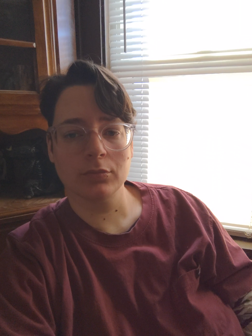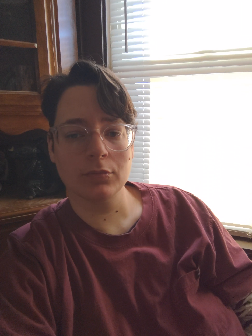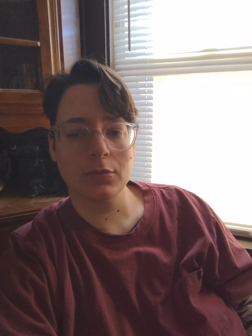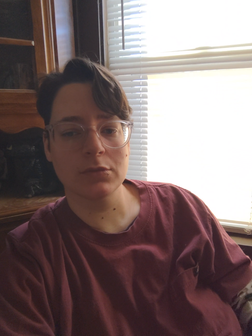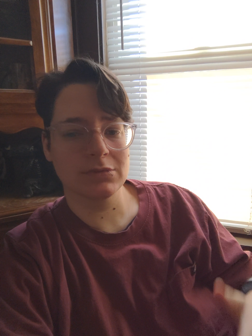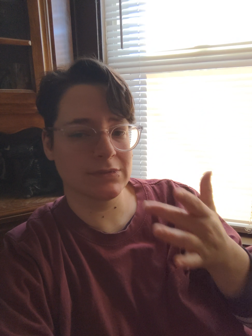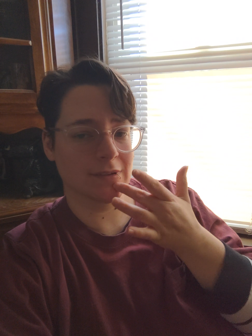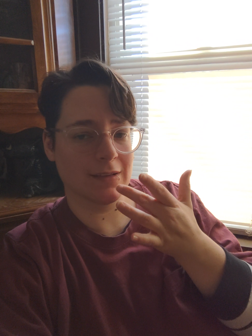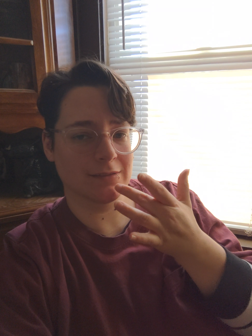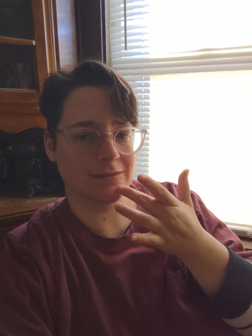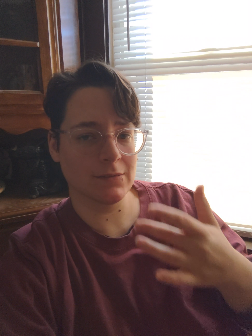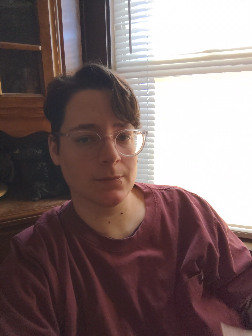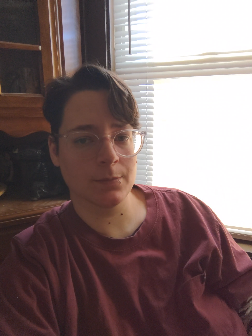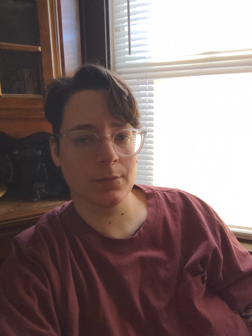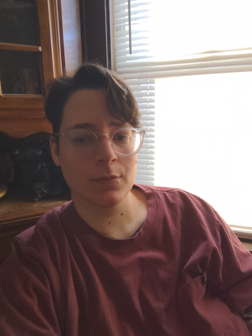taste